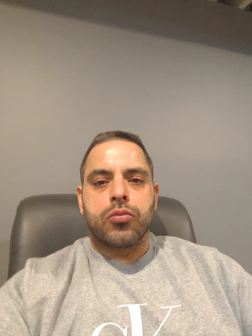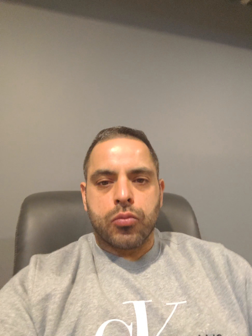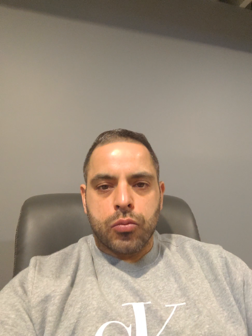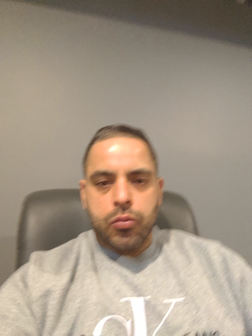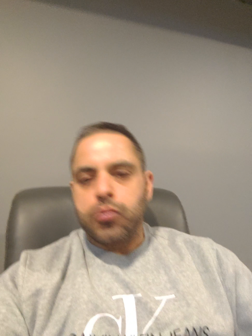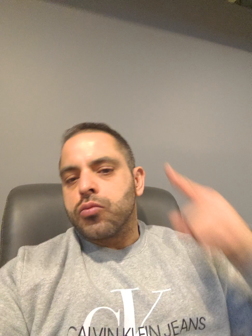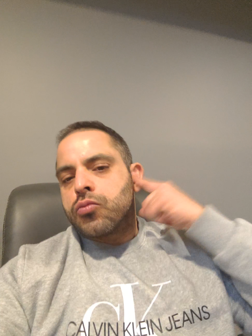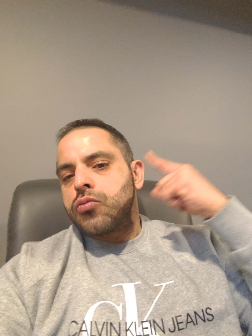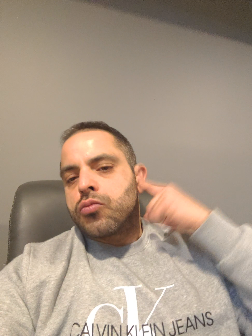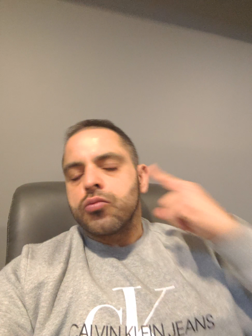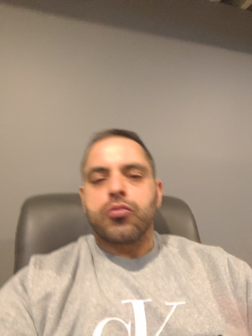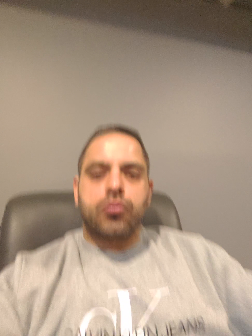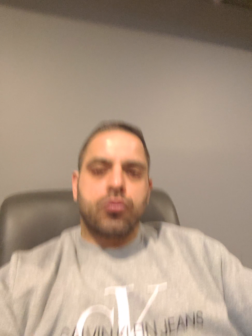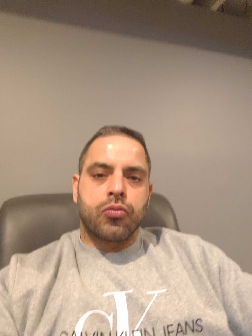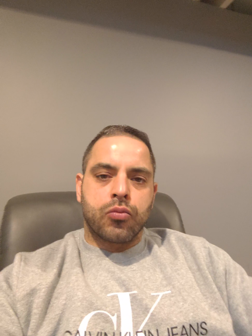ear